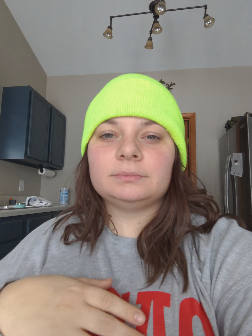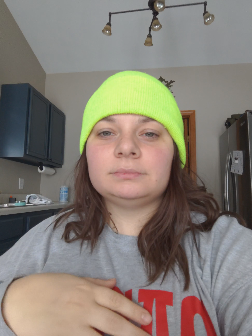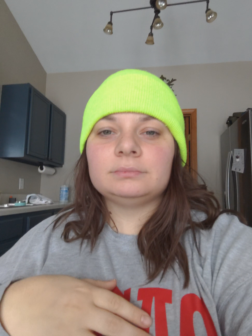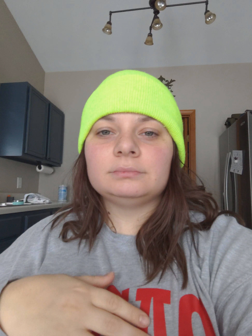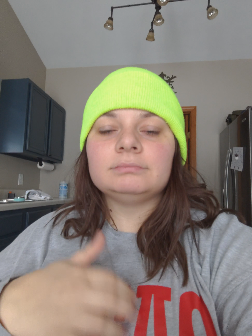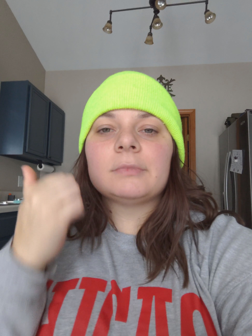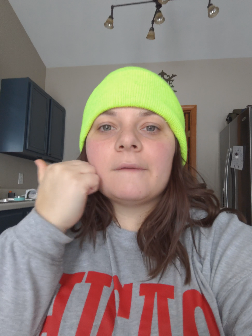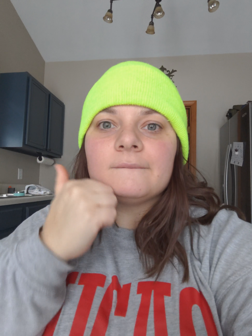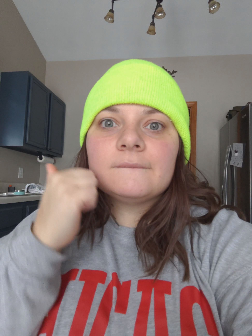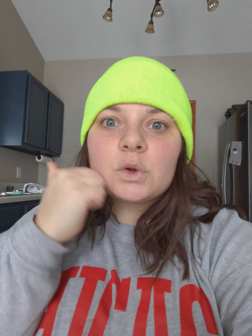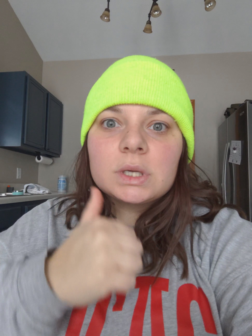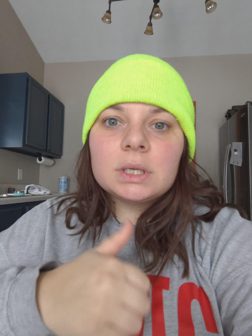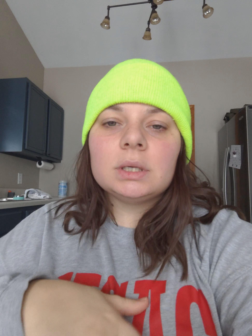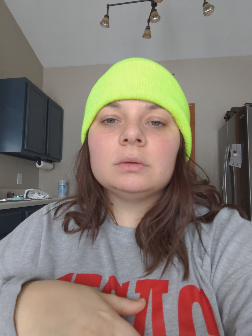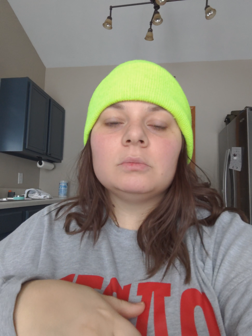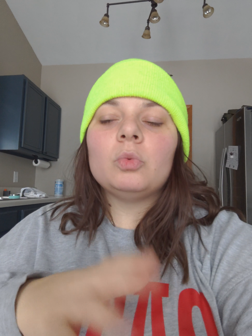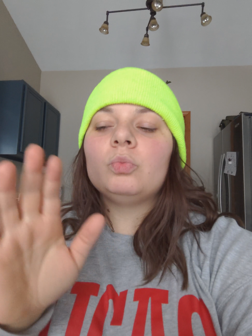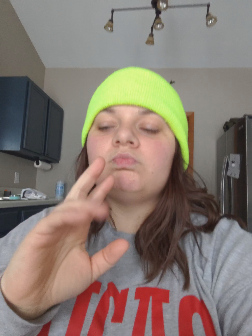every